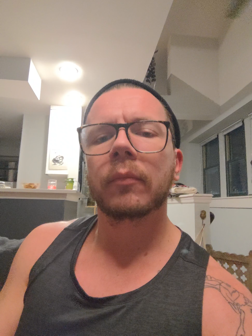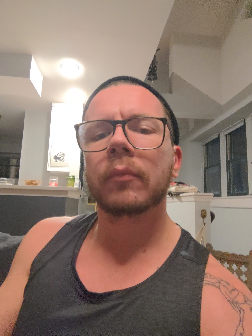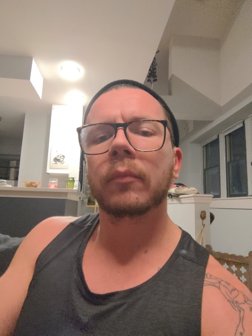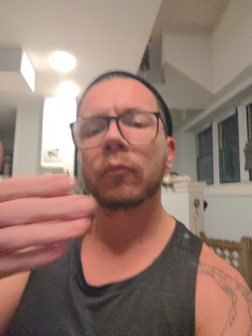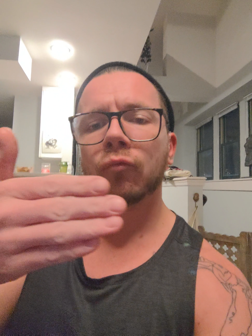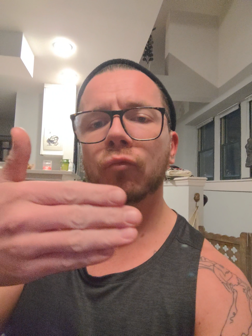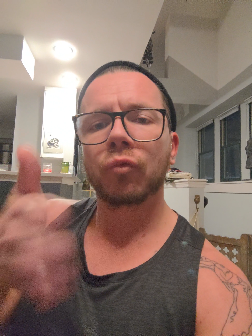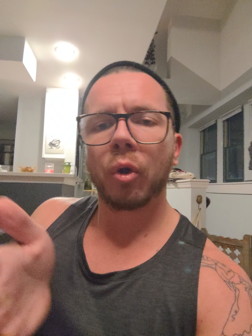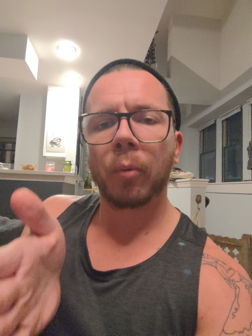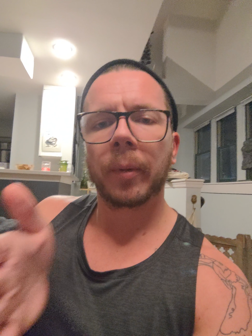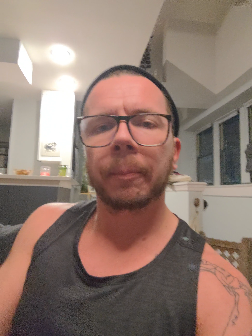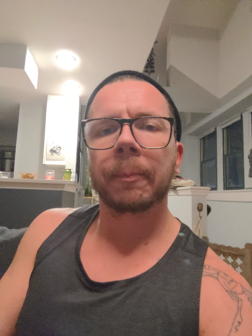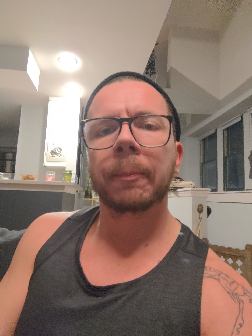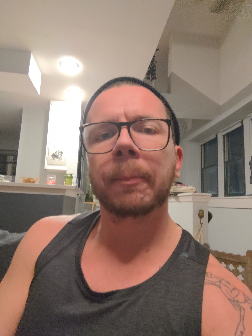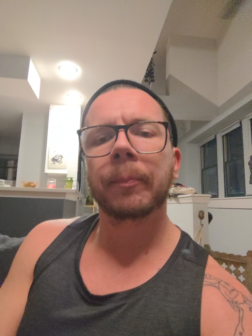room